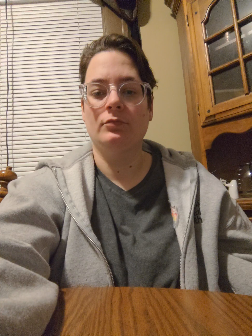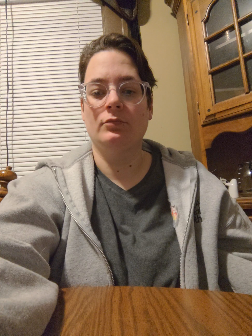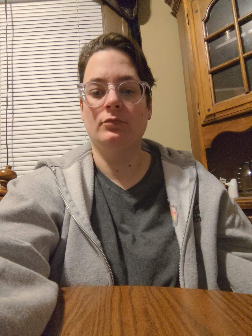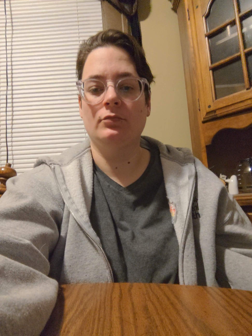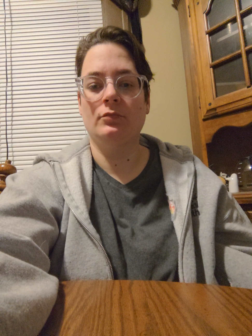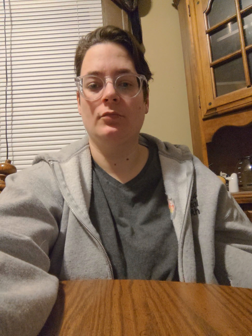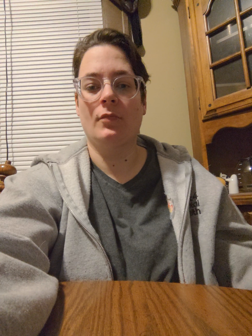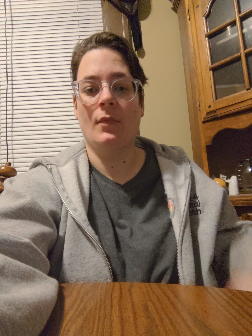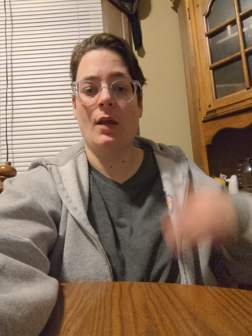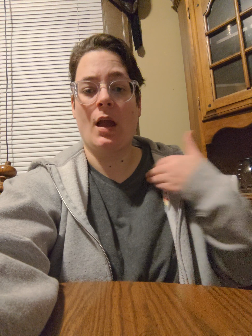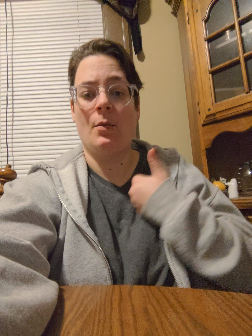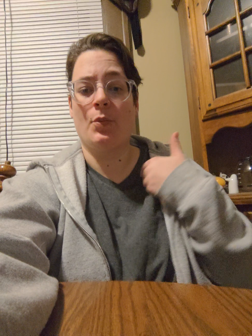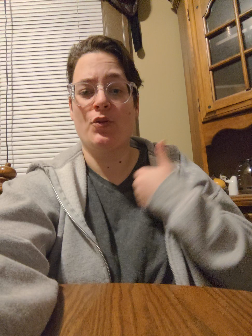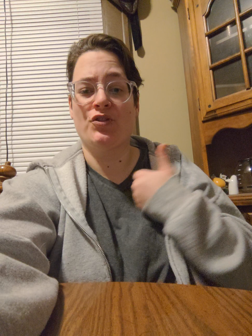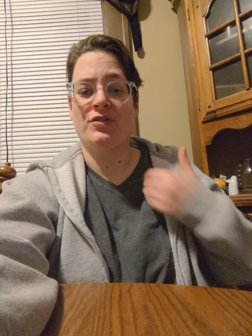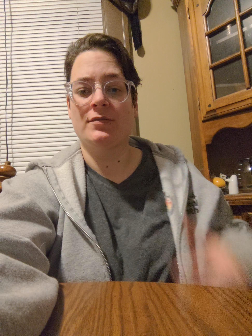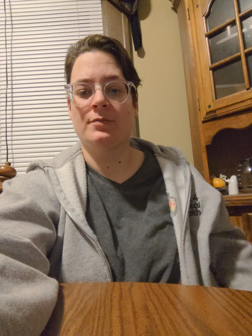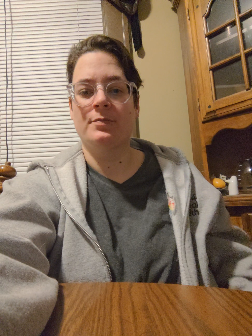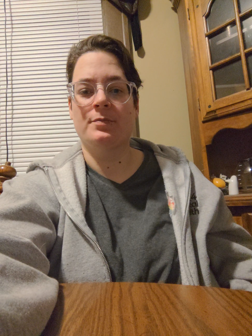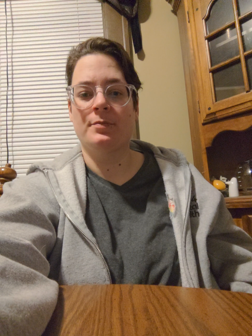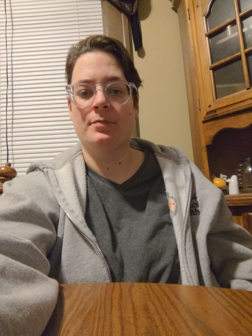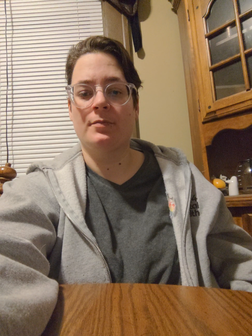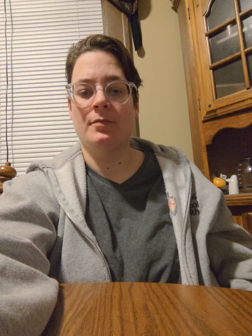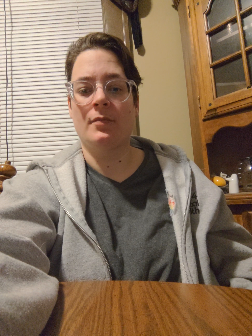animal